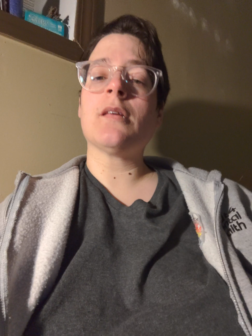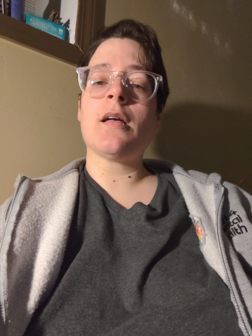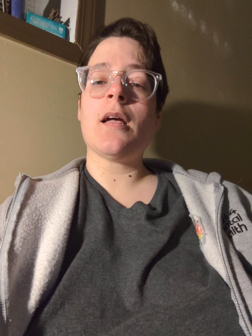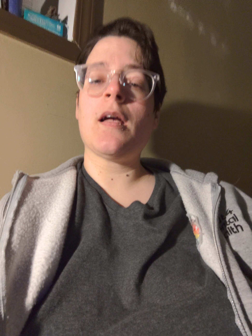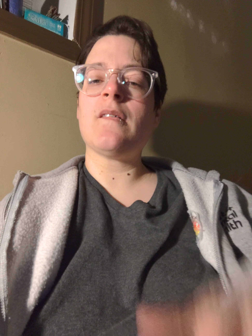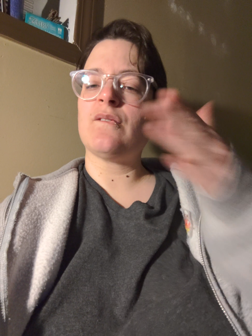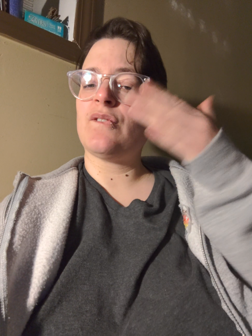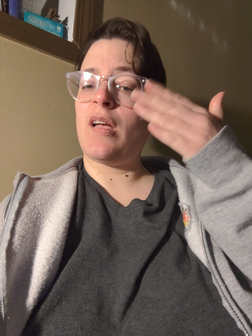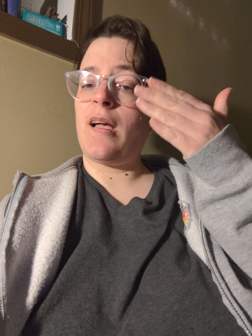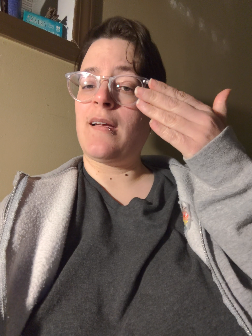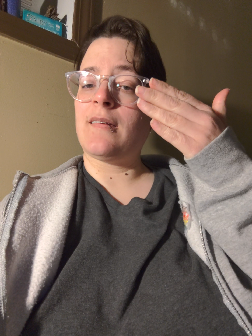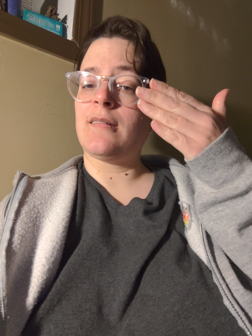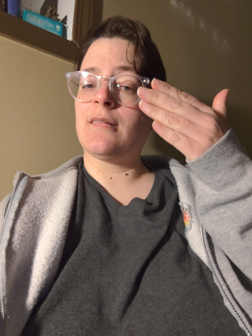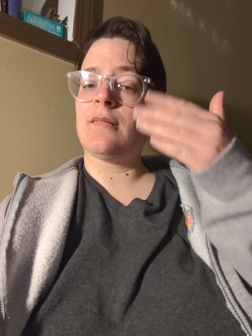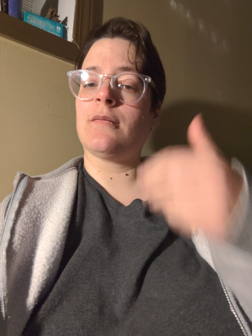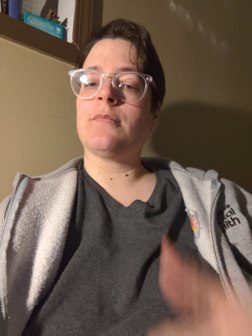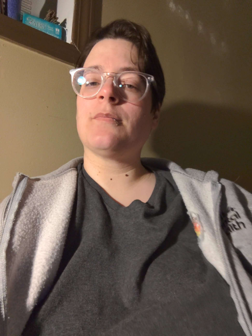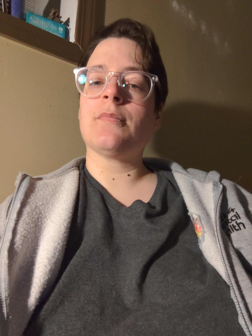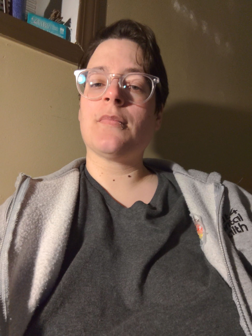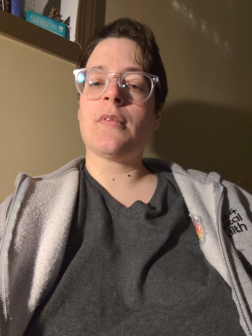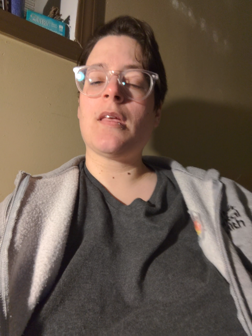flag